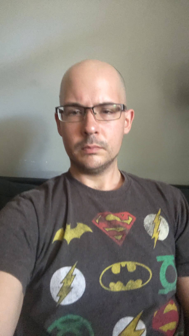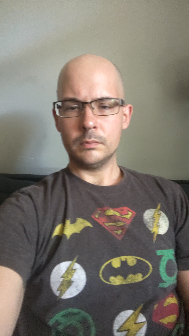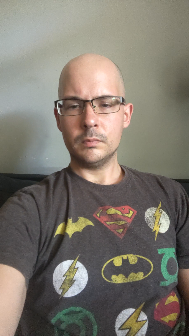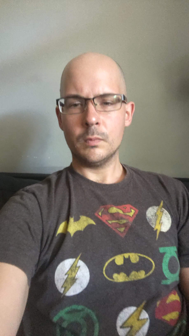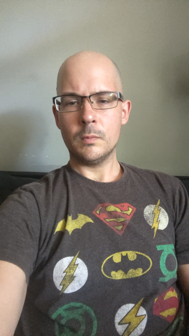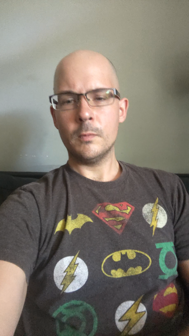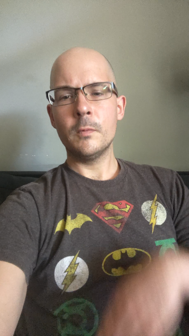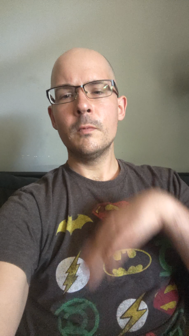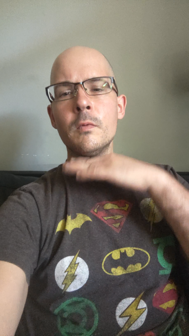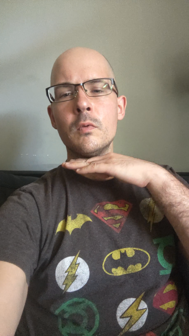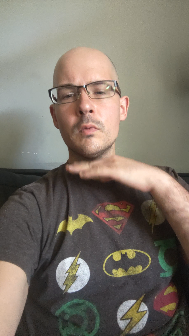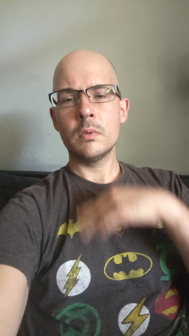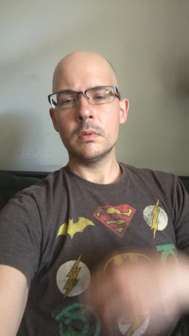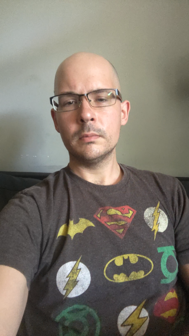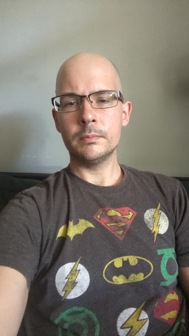full